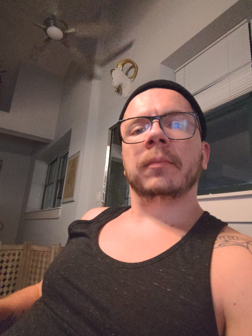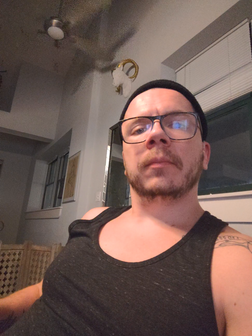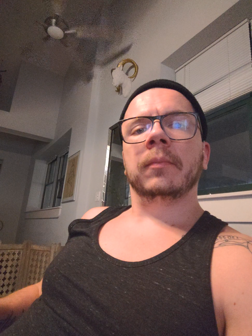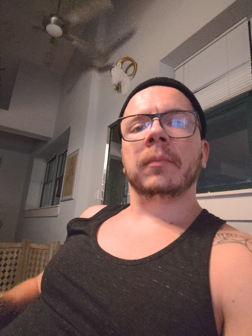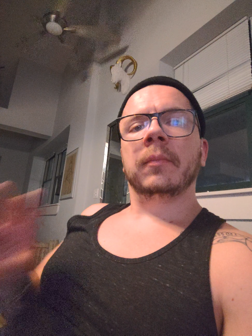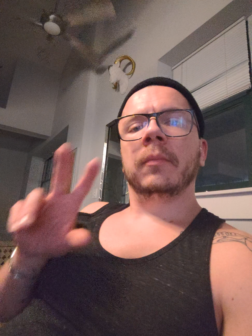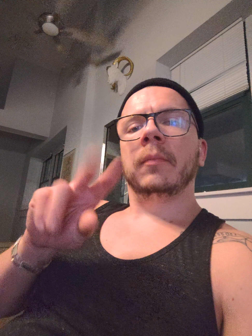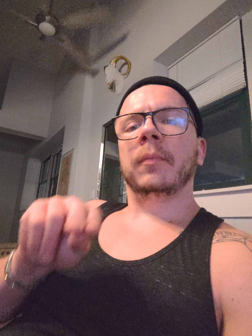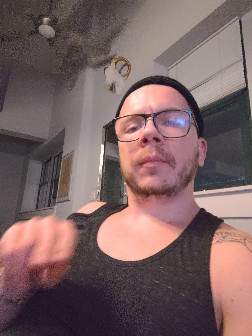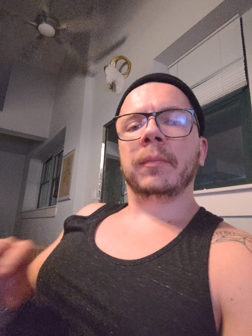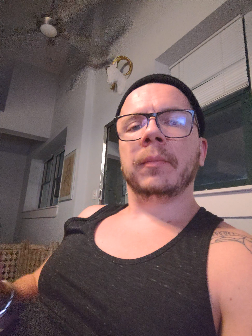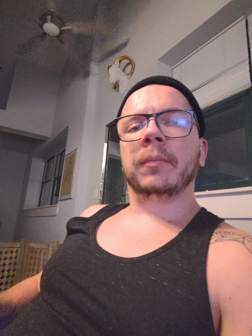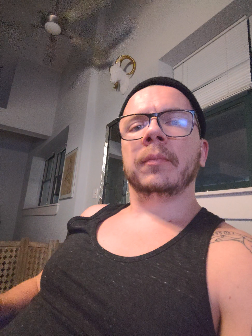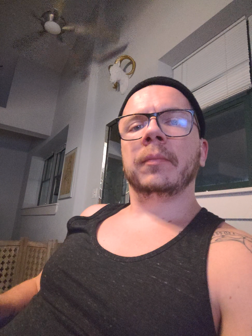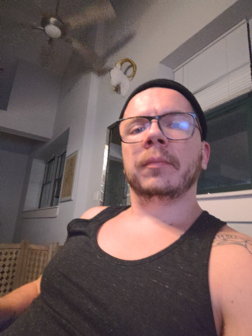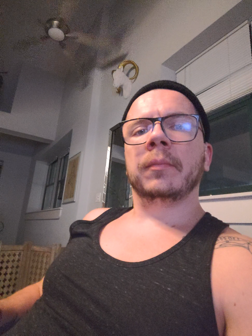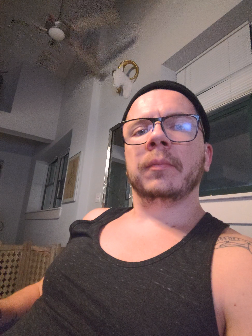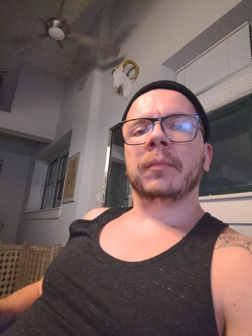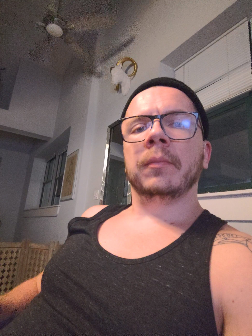no